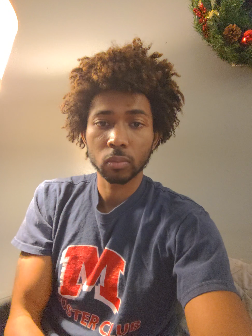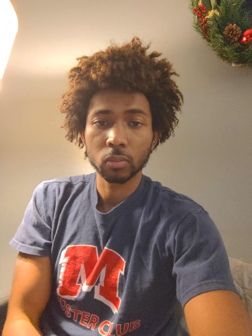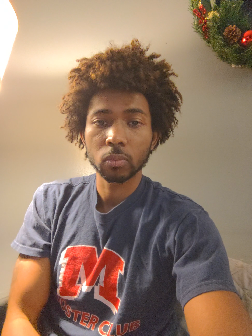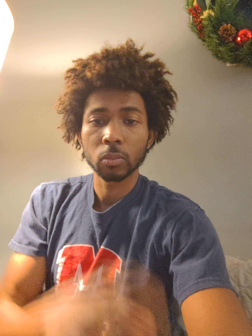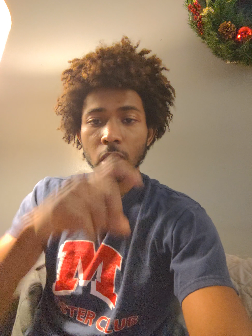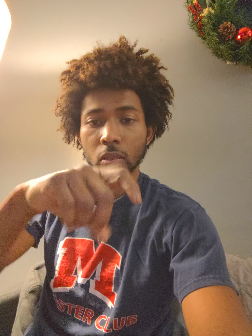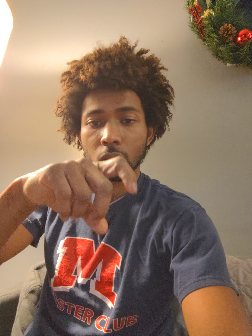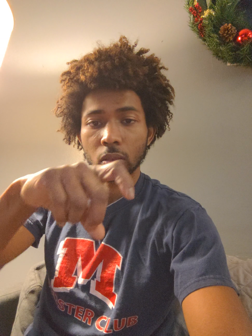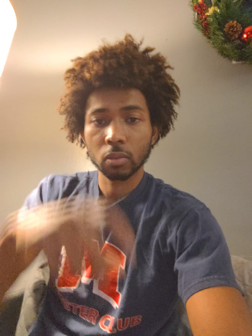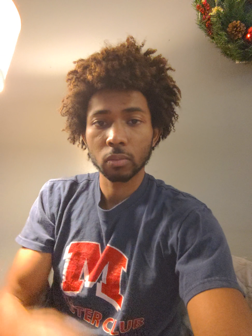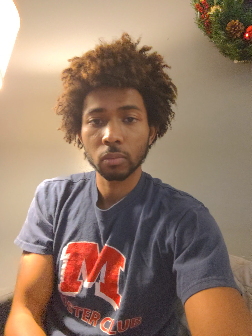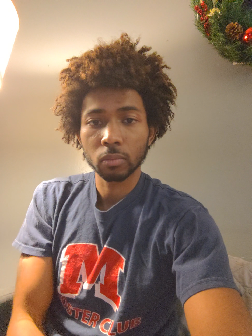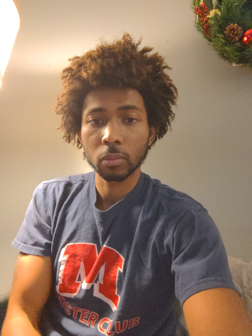time